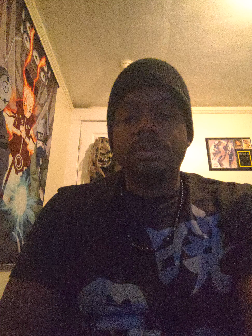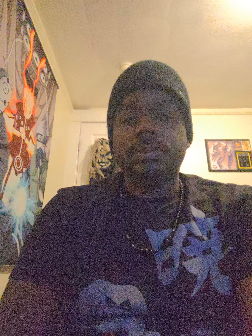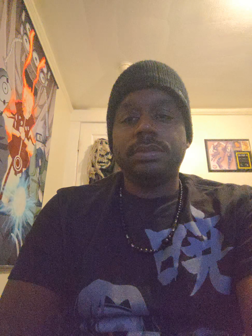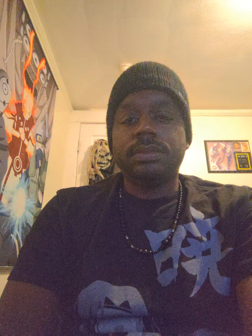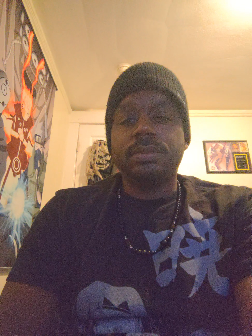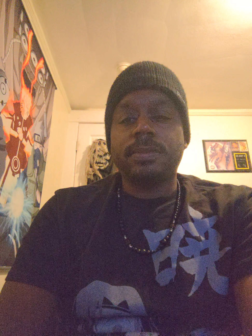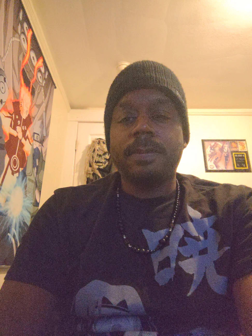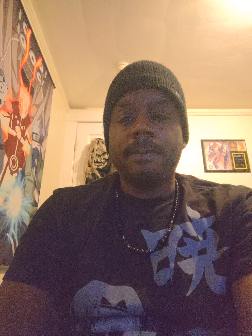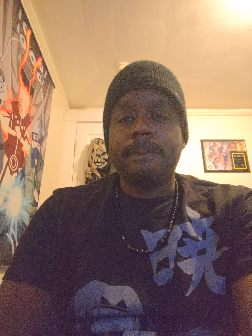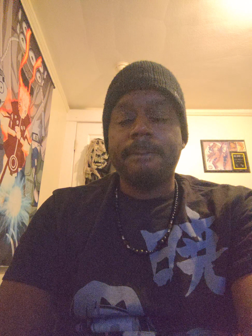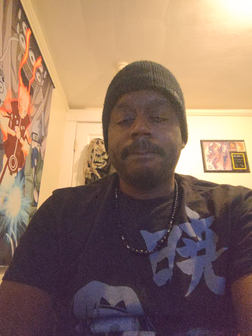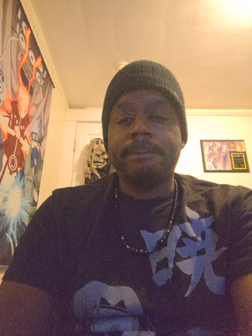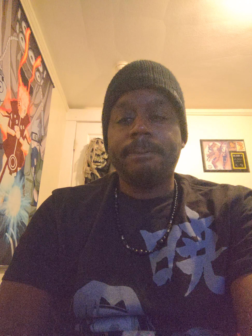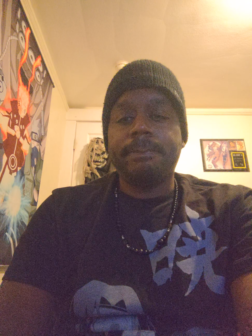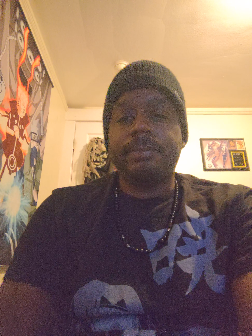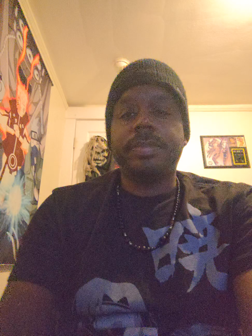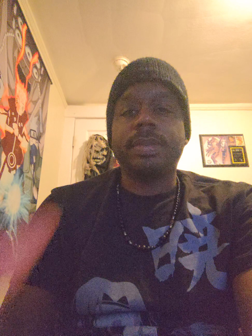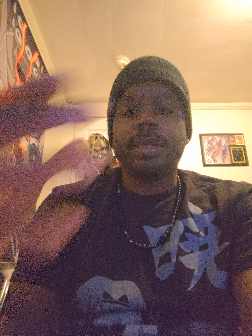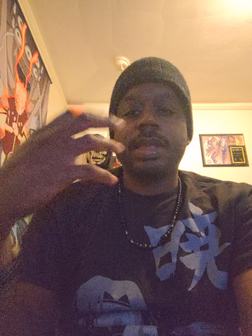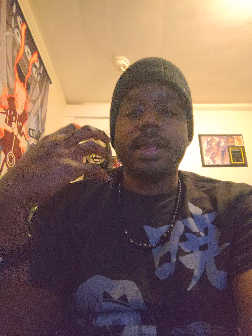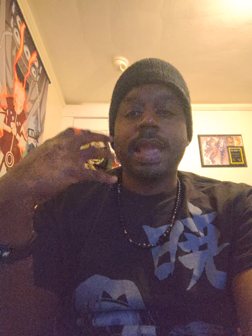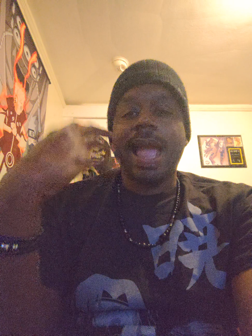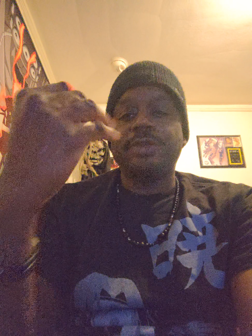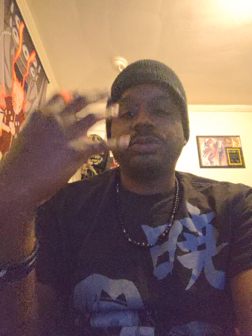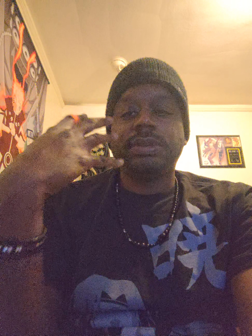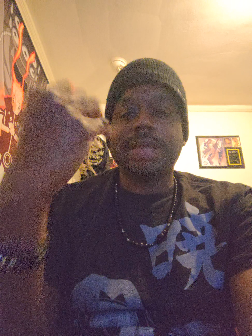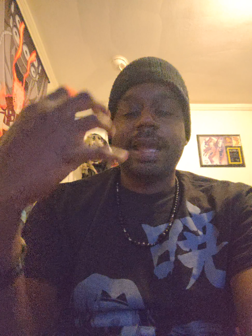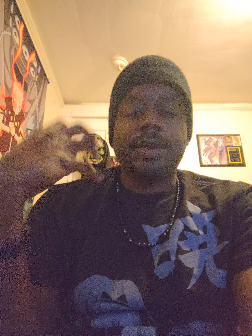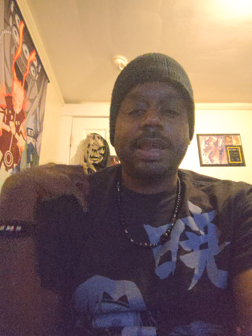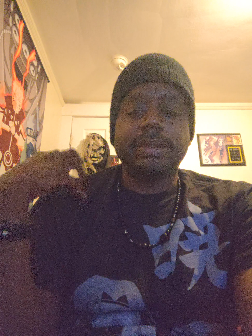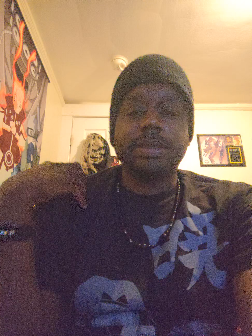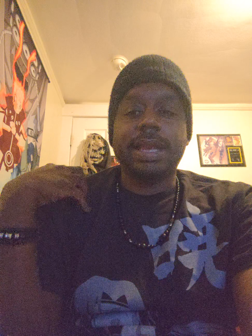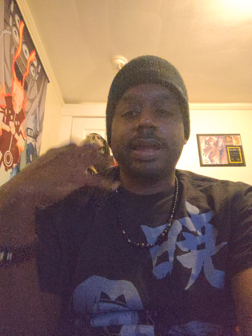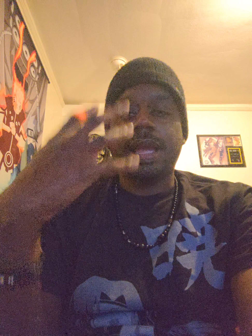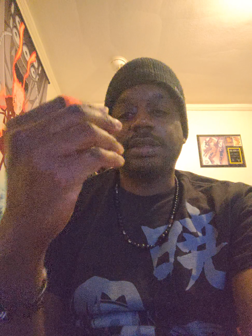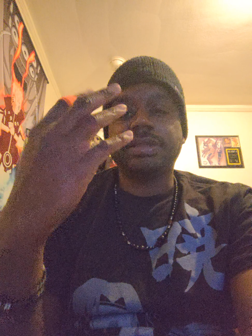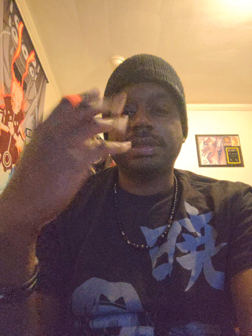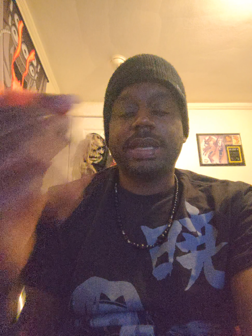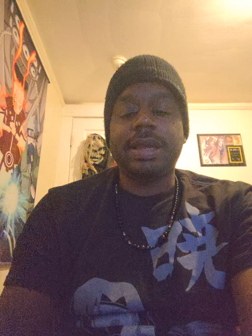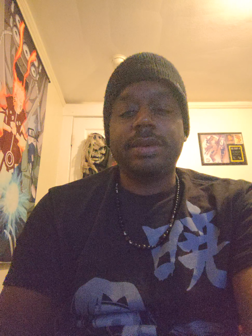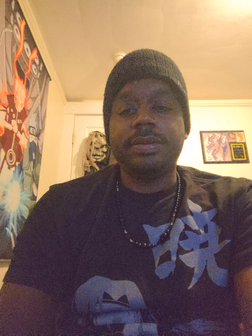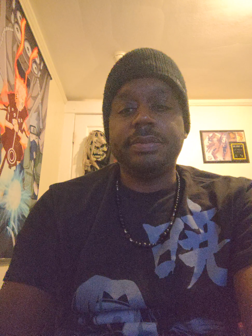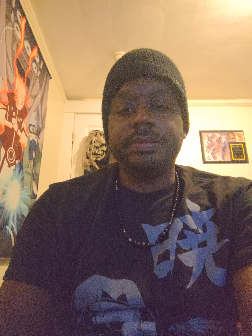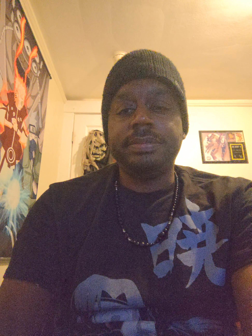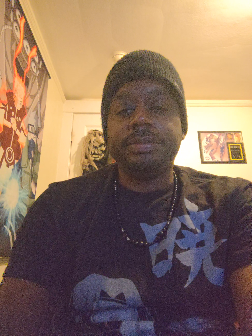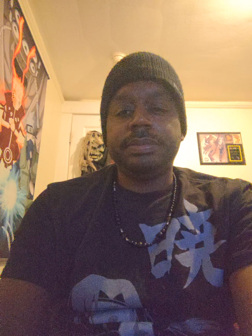outside